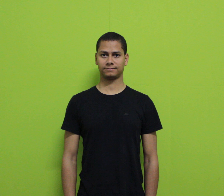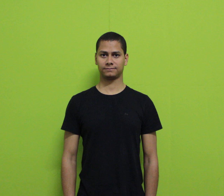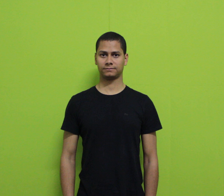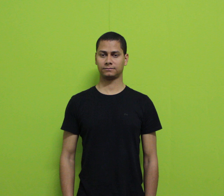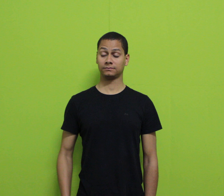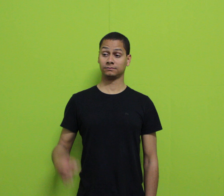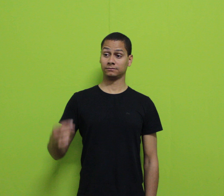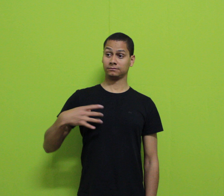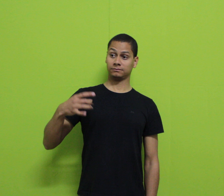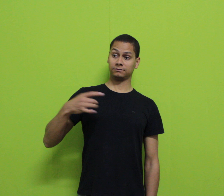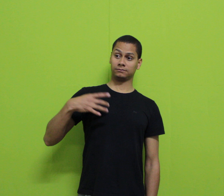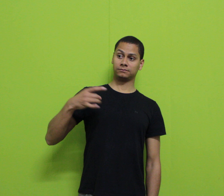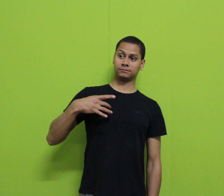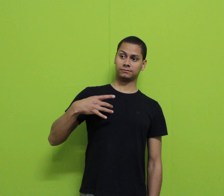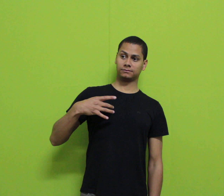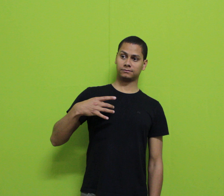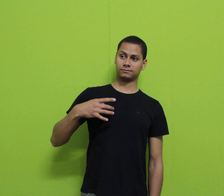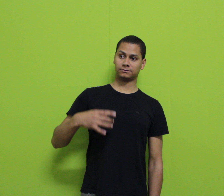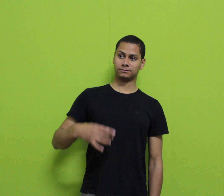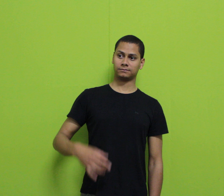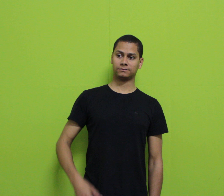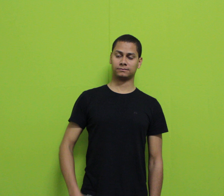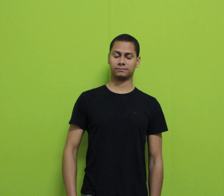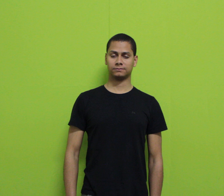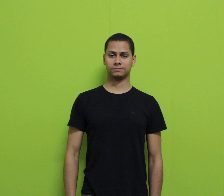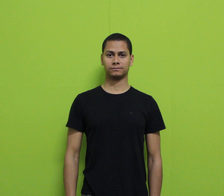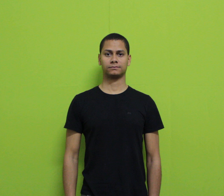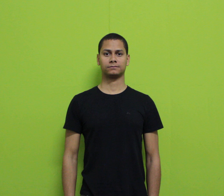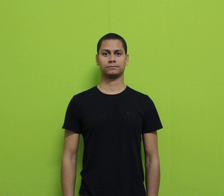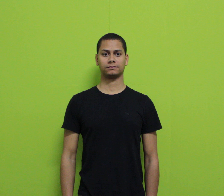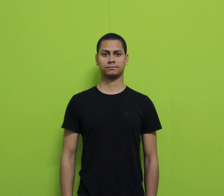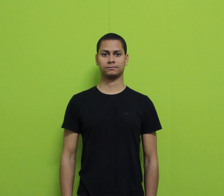medo